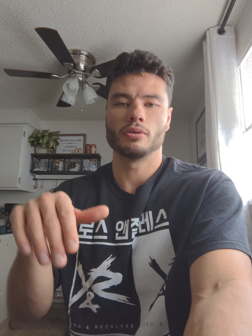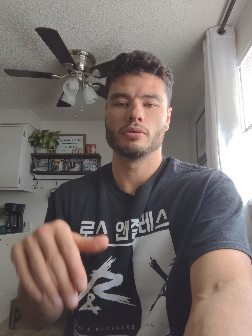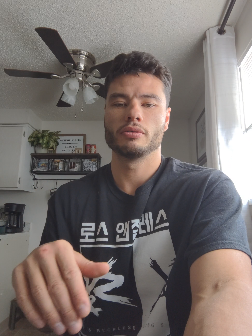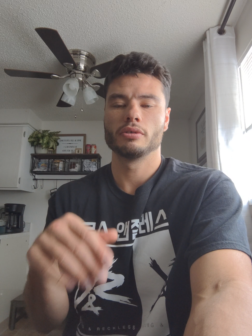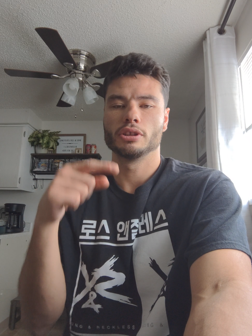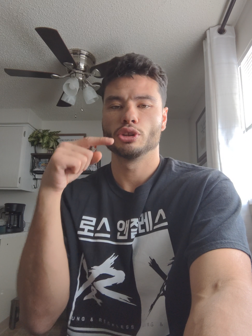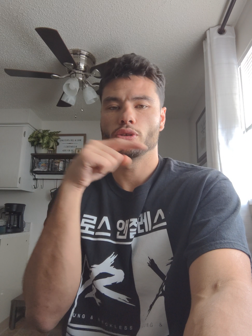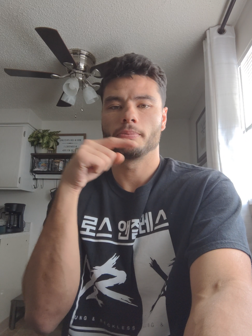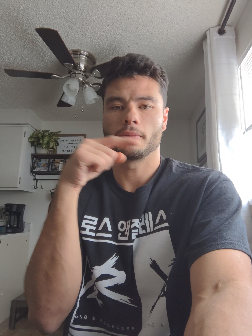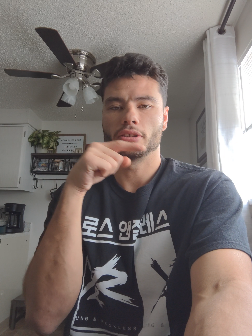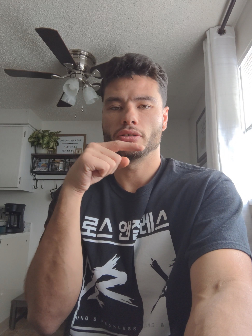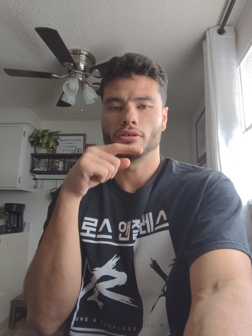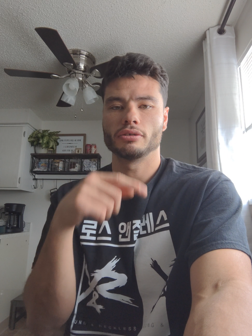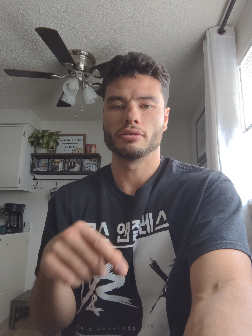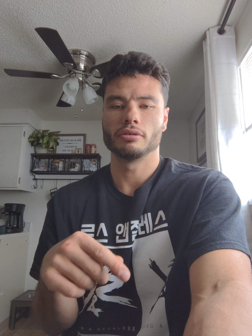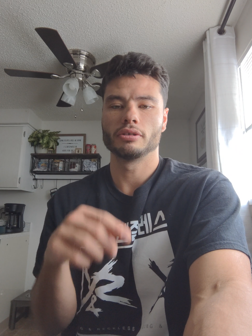toothbrush